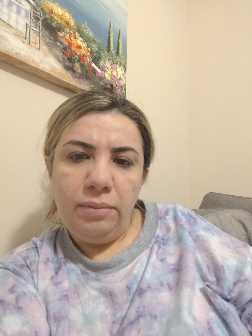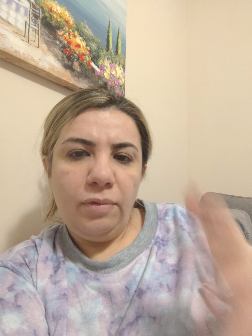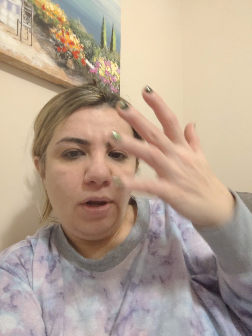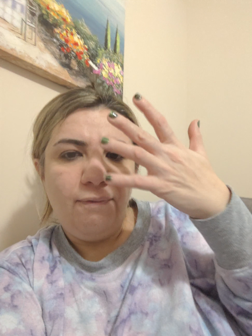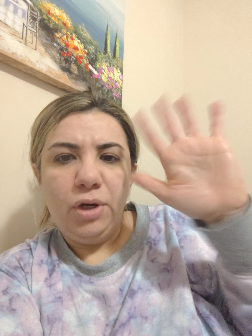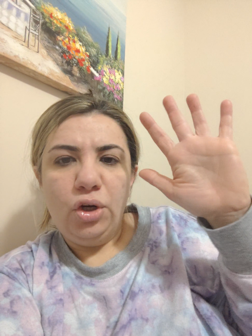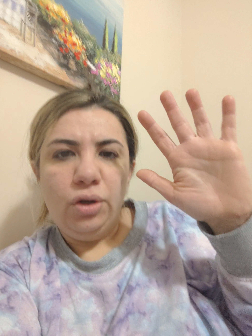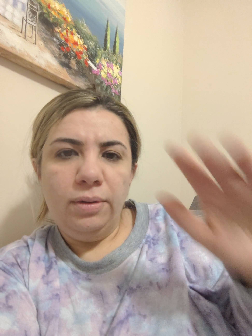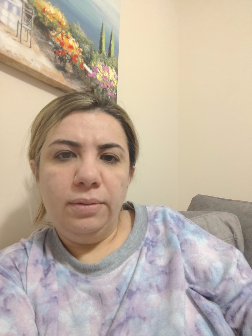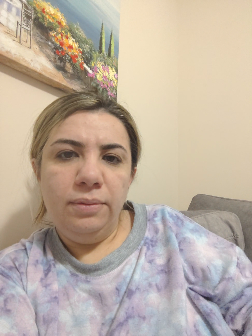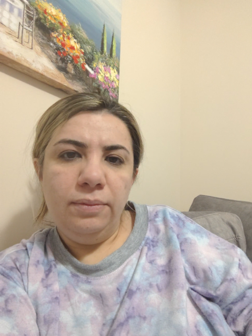finish